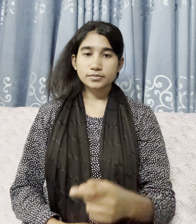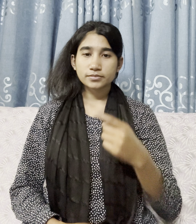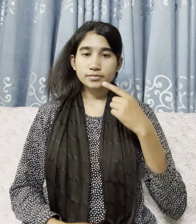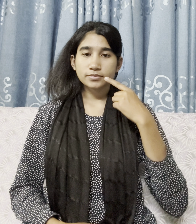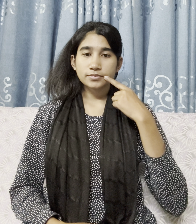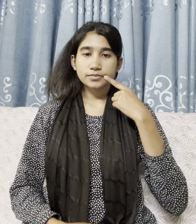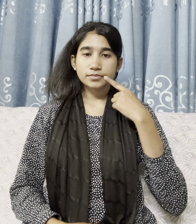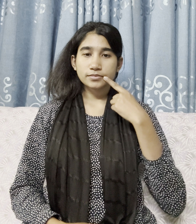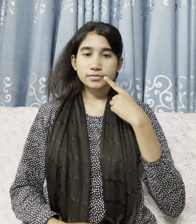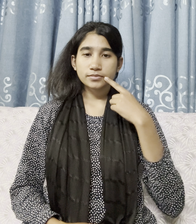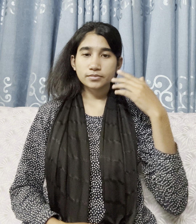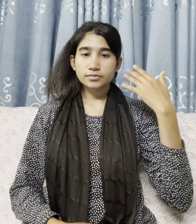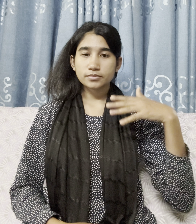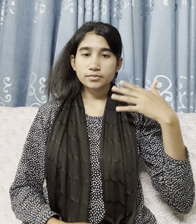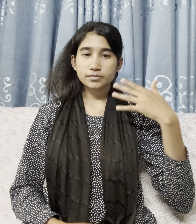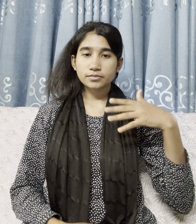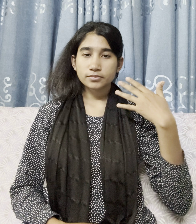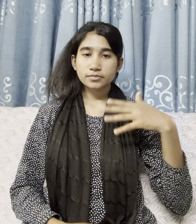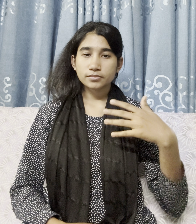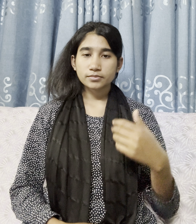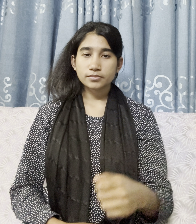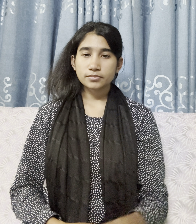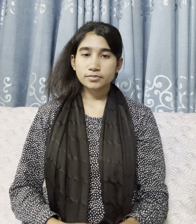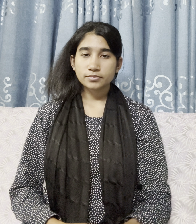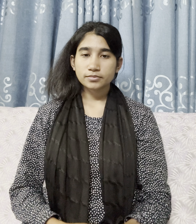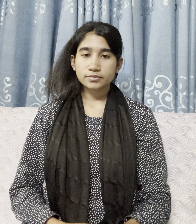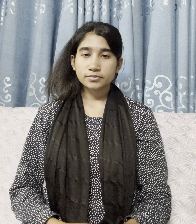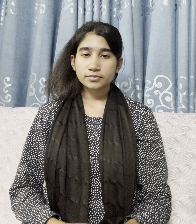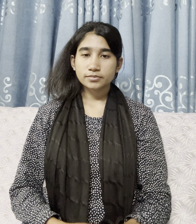ঝাল